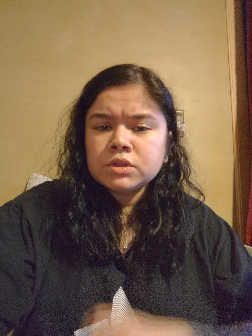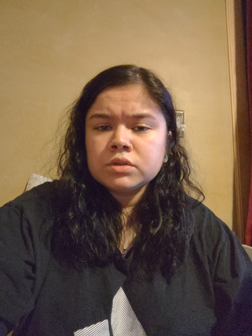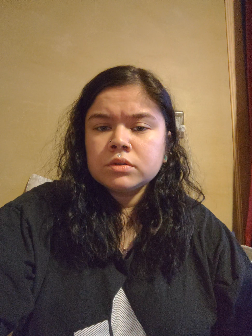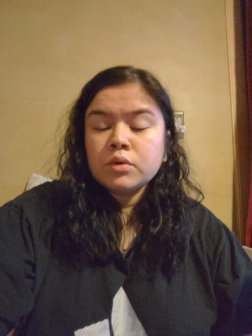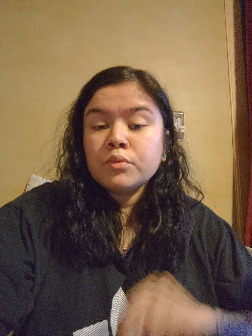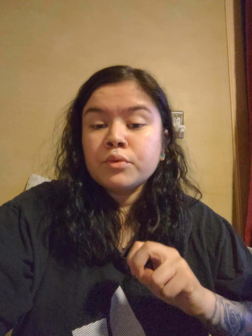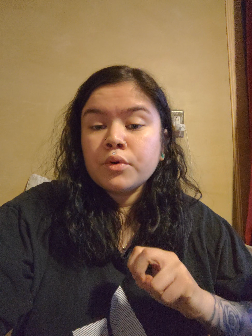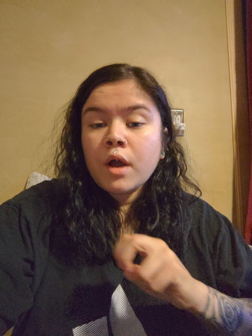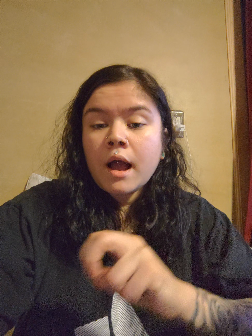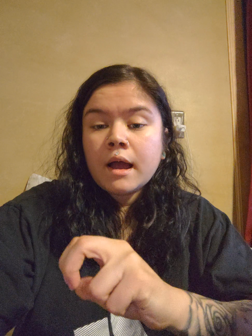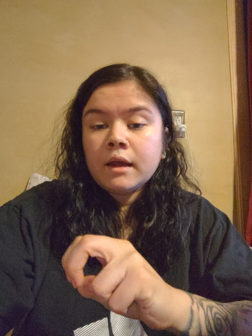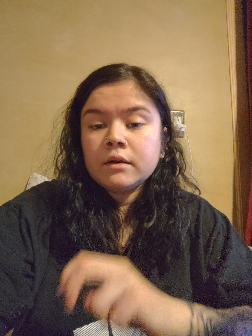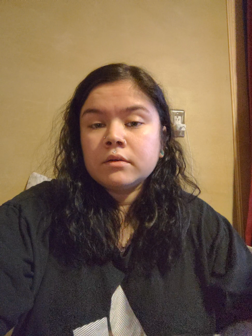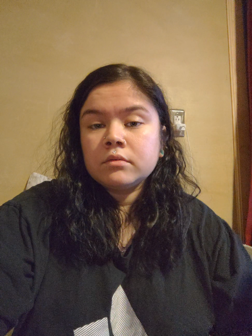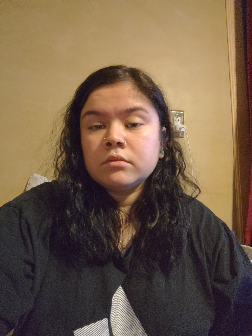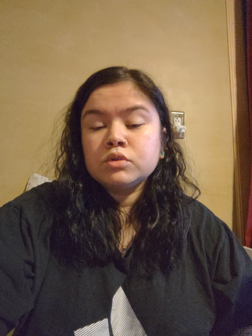ride